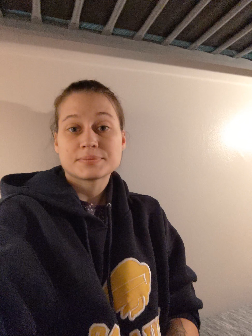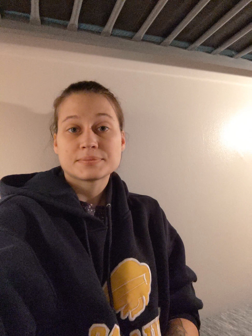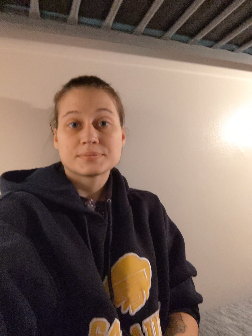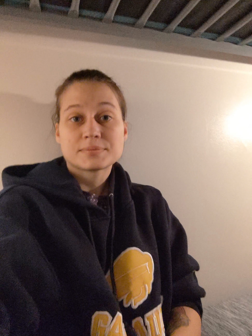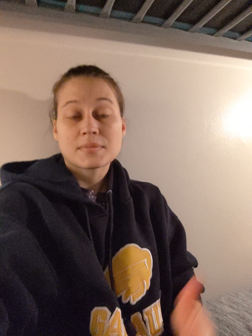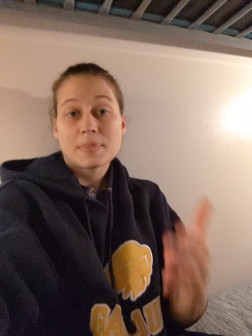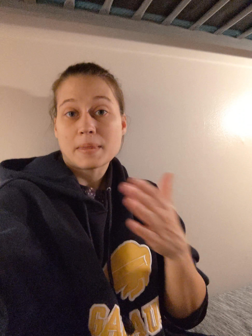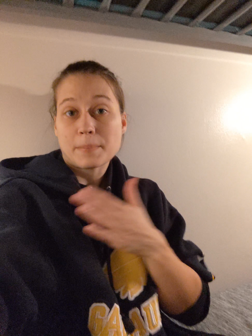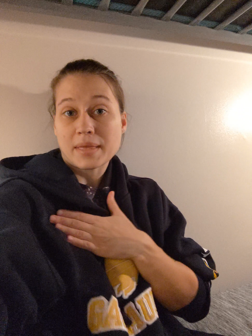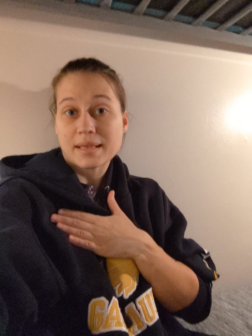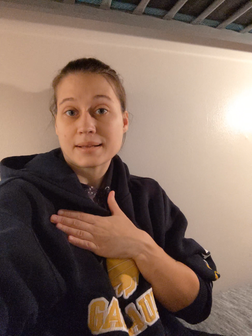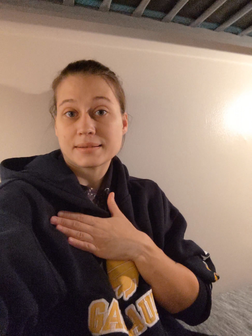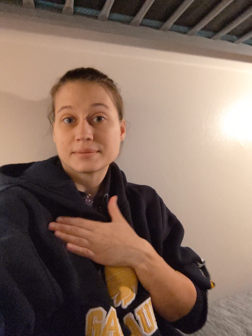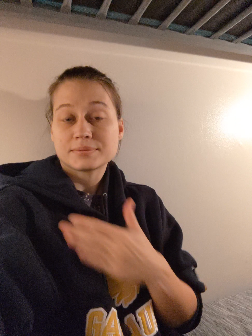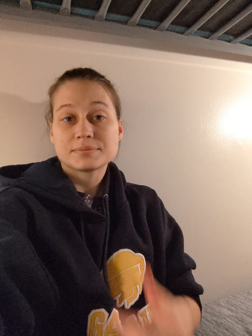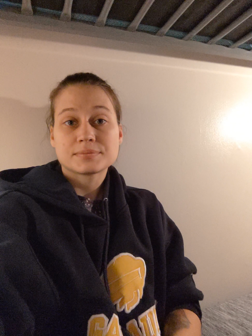my